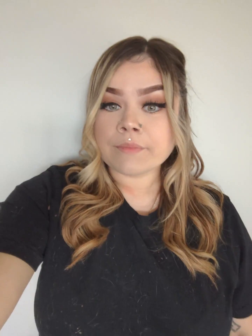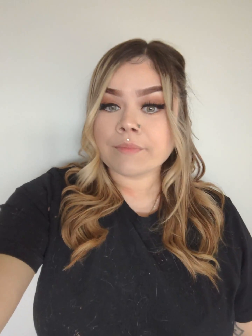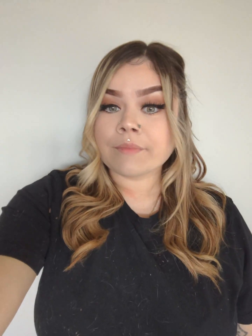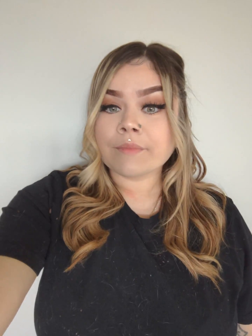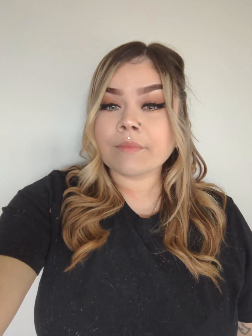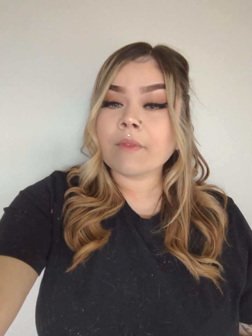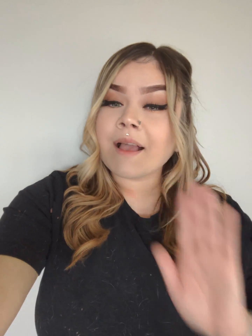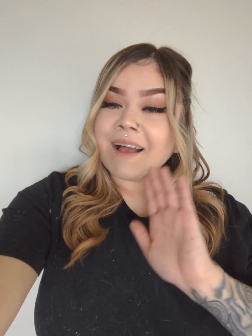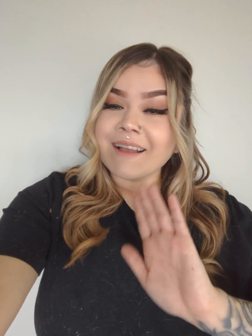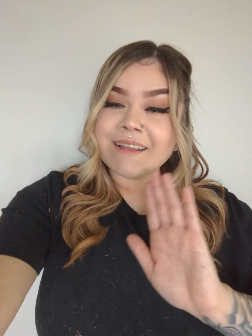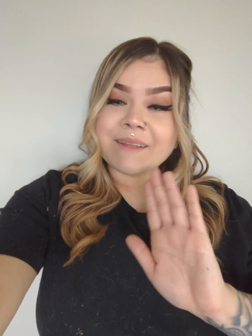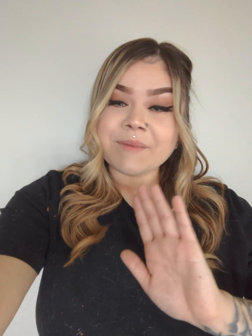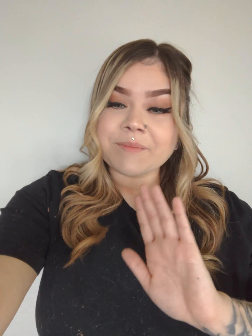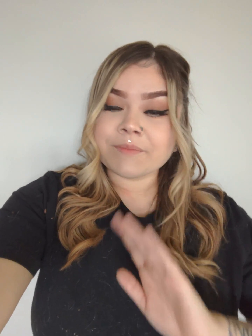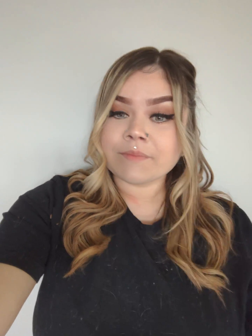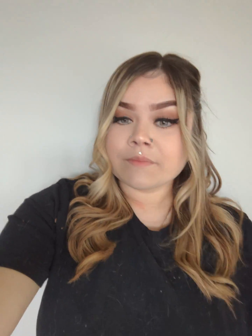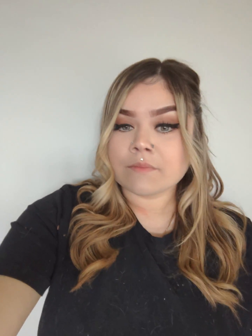hi